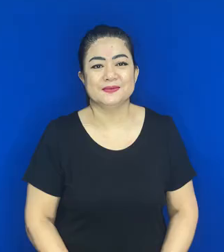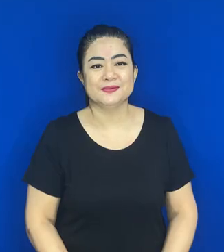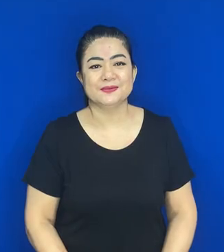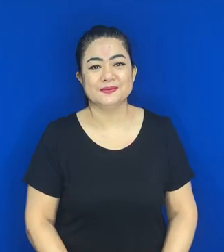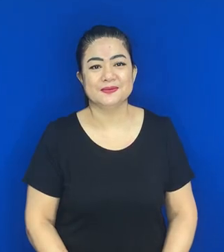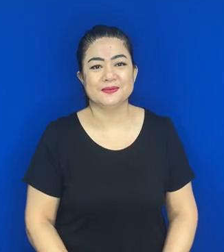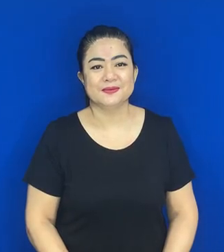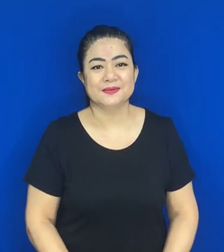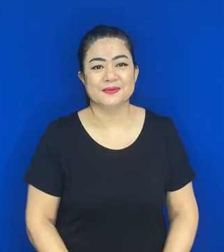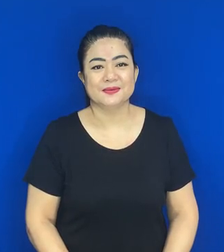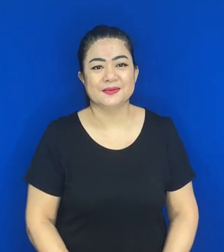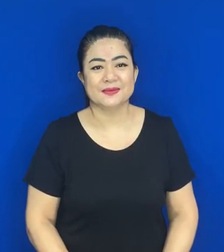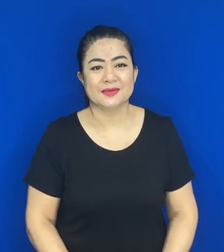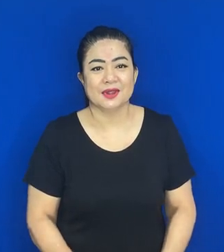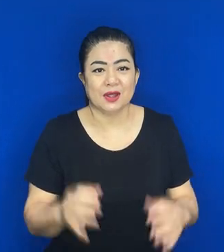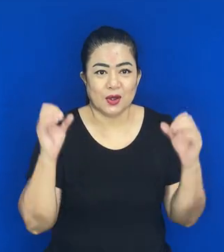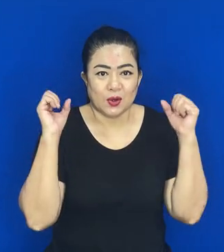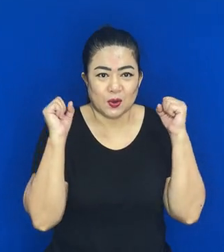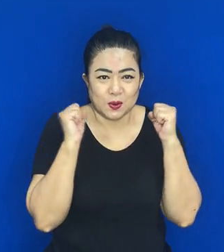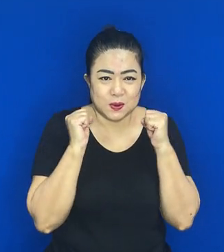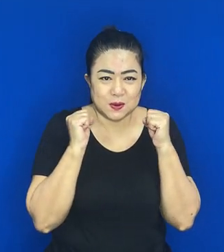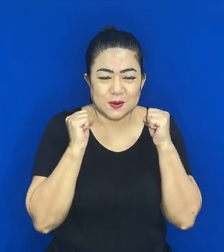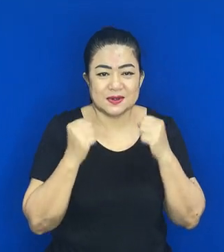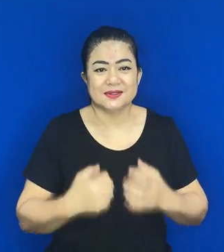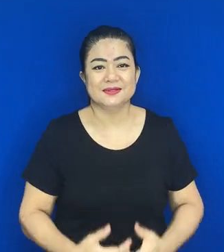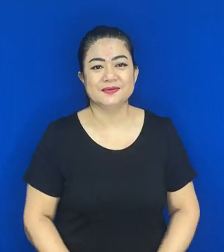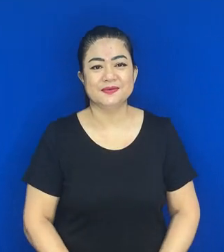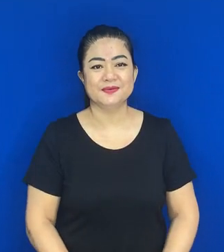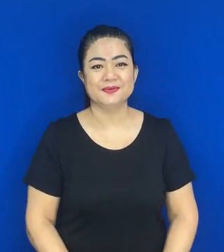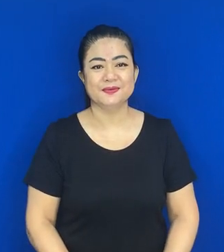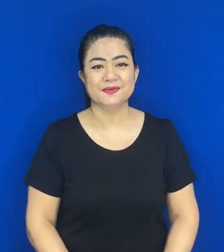cold